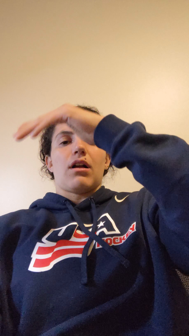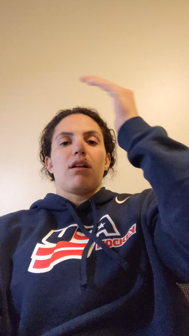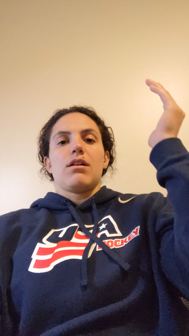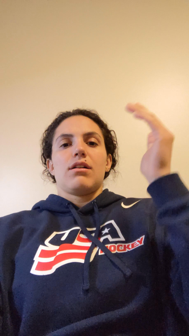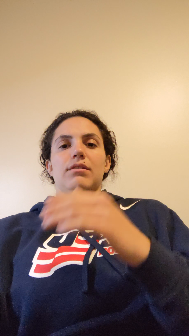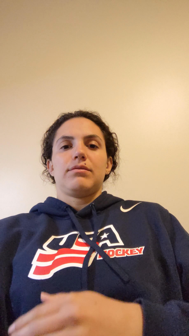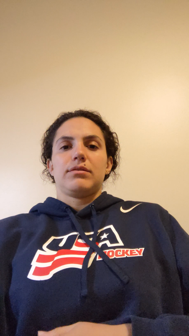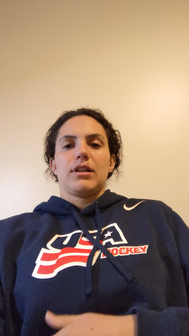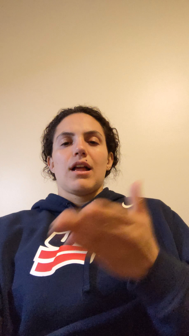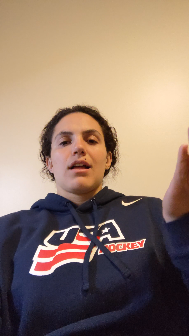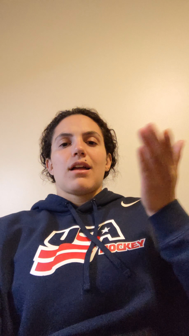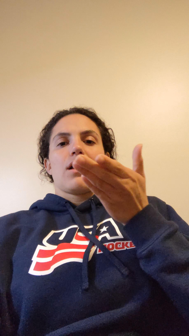carry